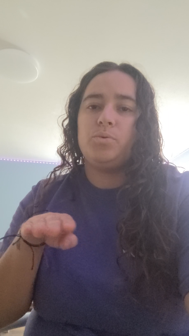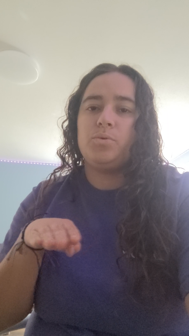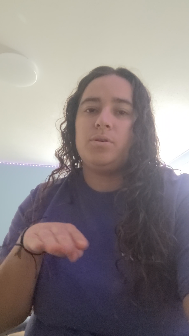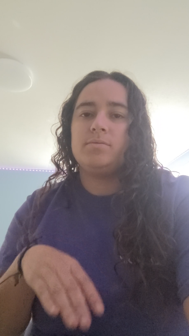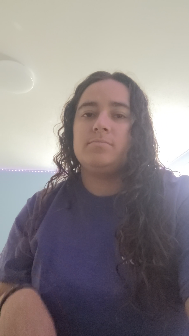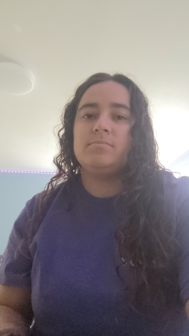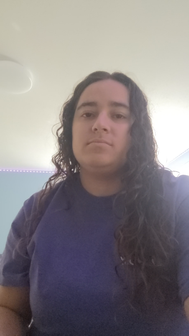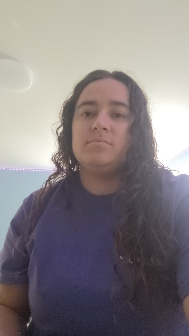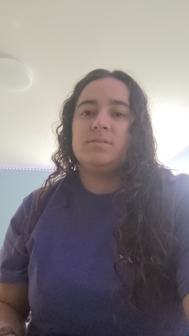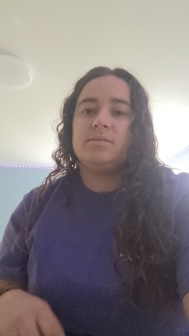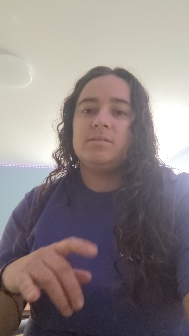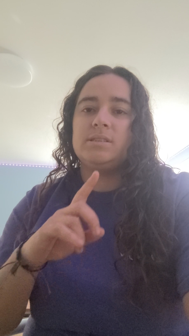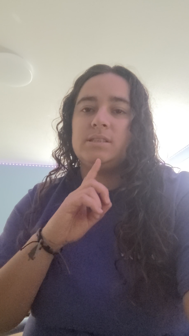is